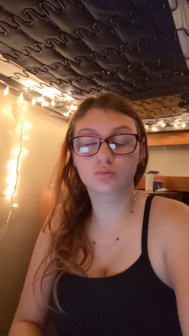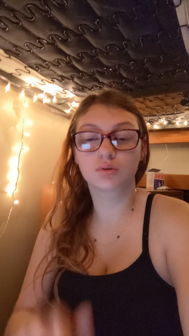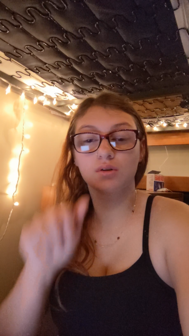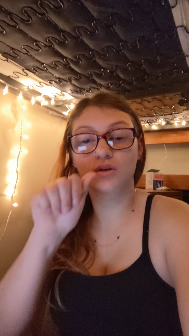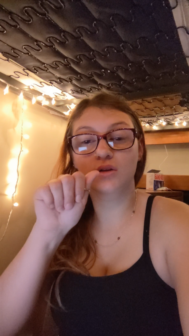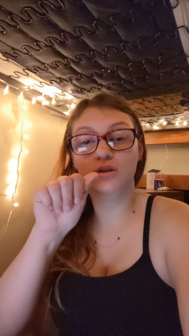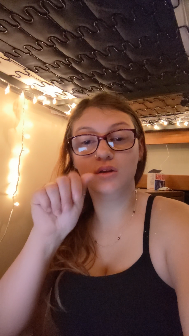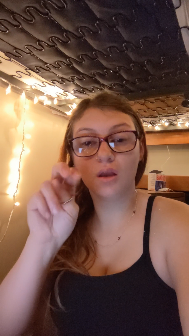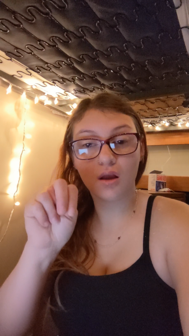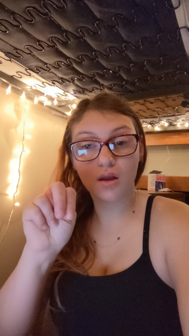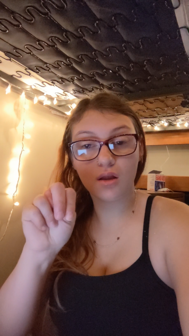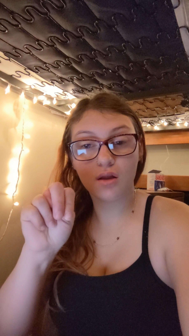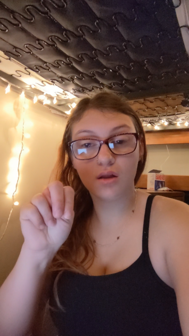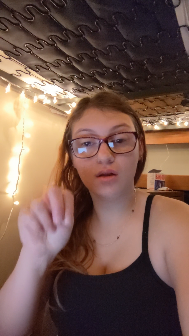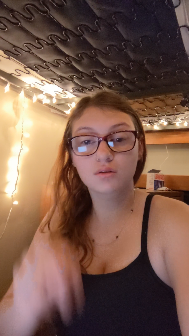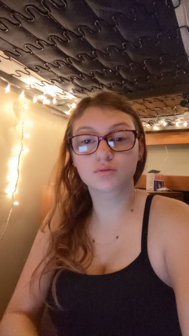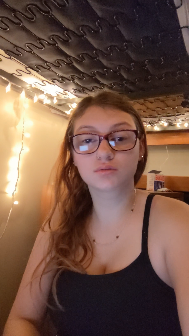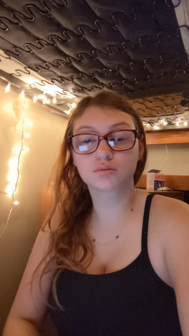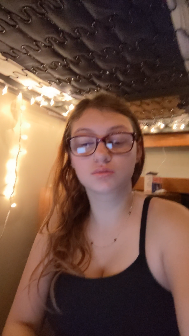an